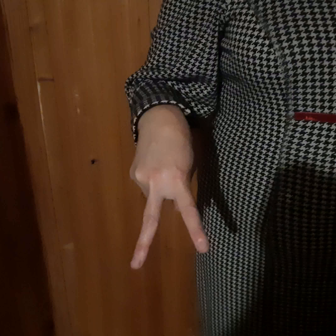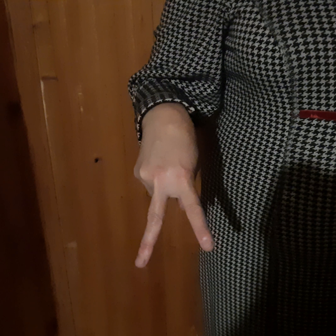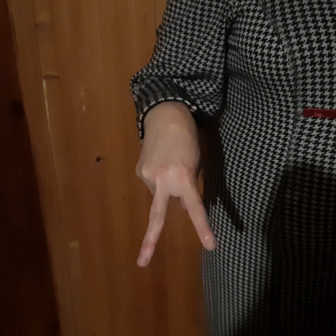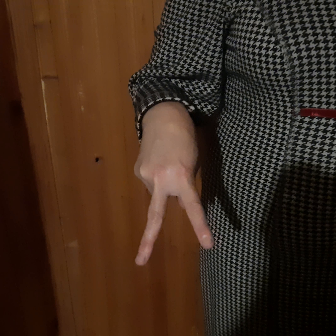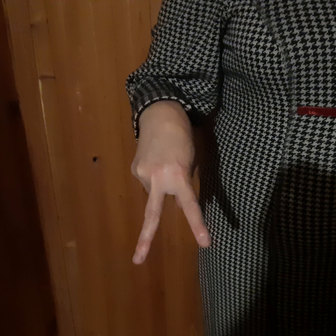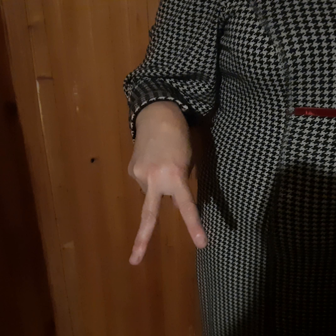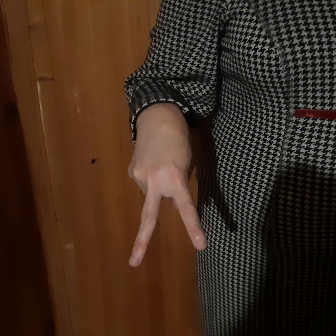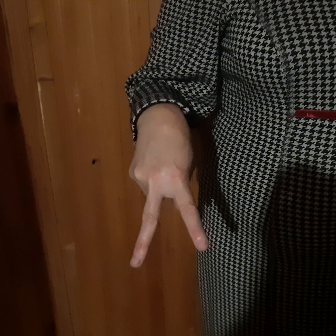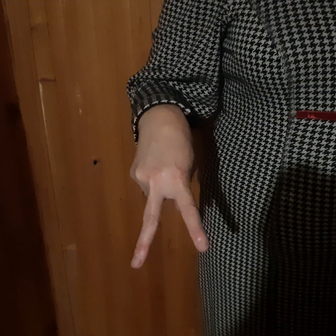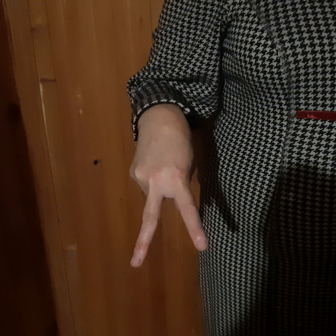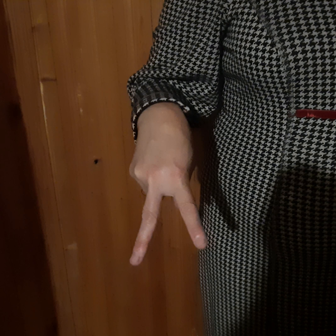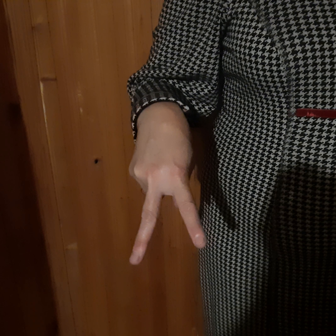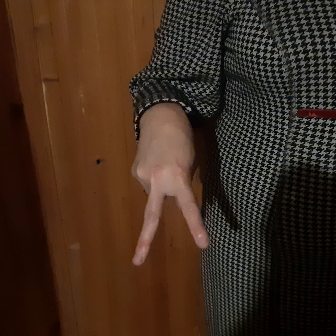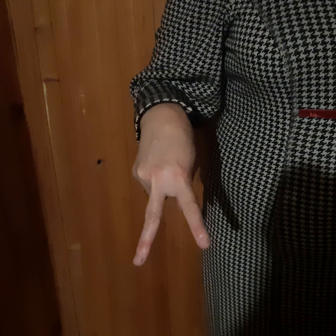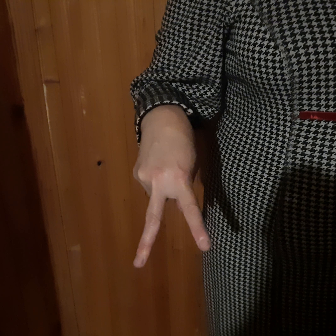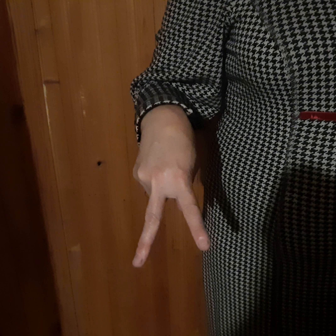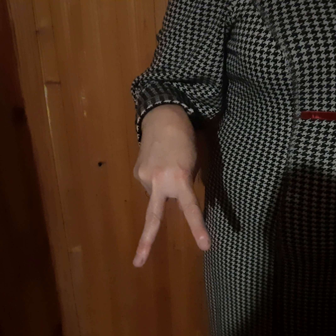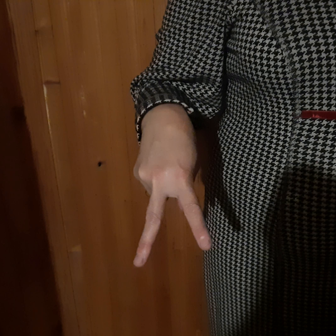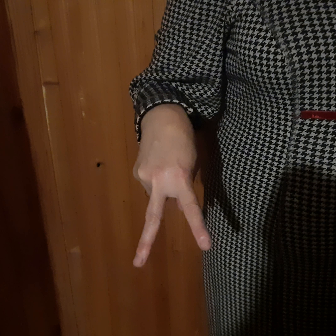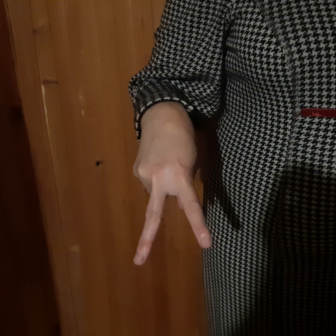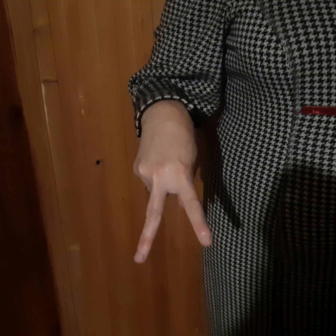Л